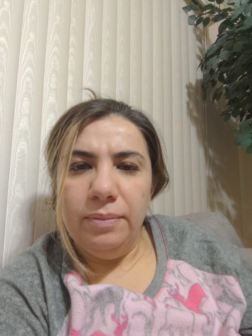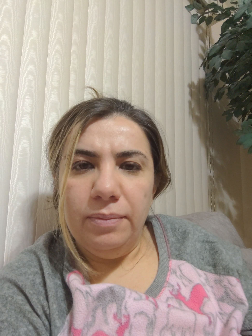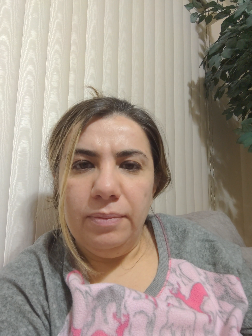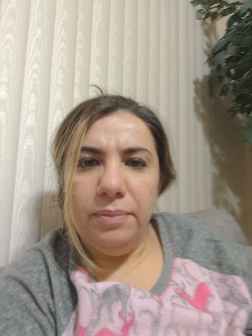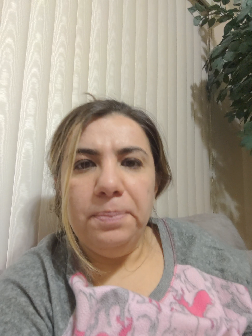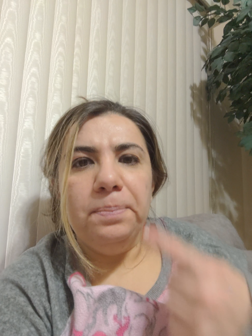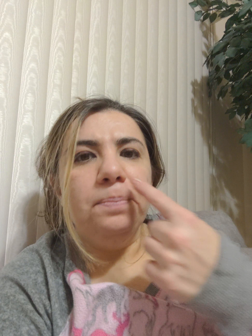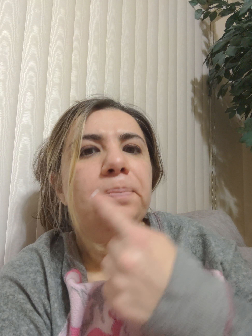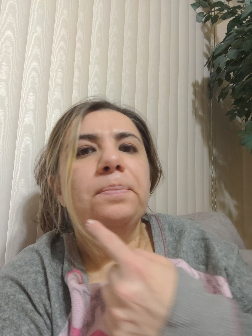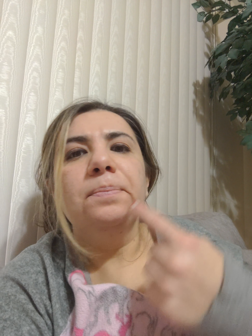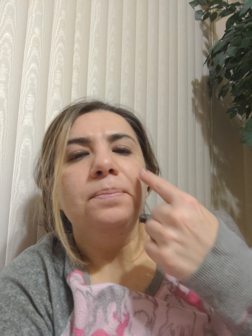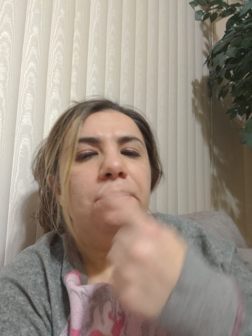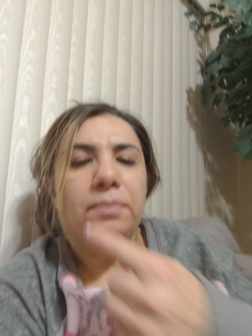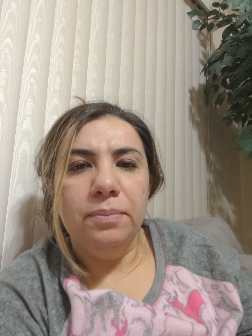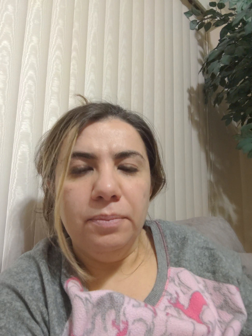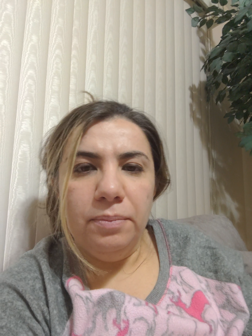lips